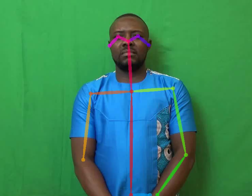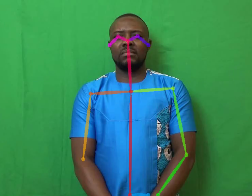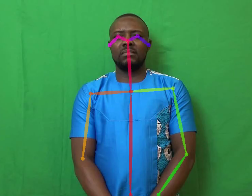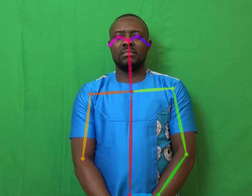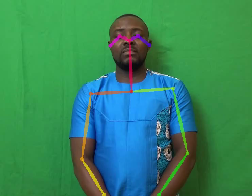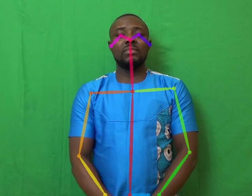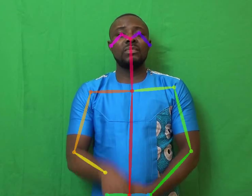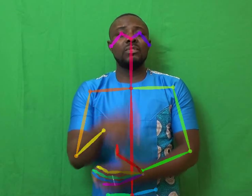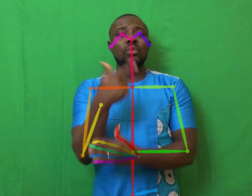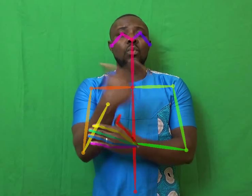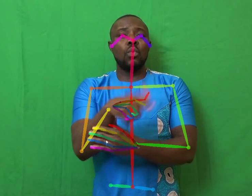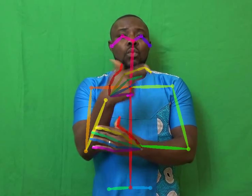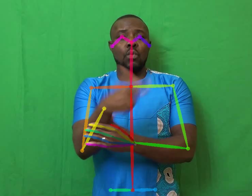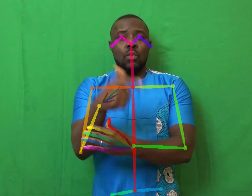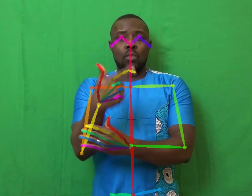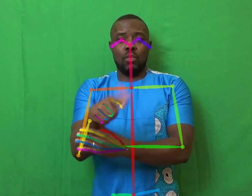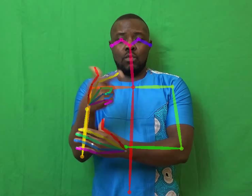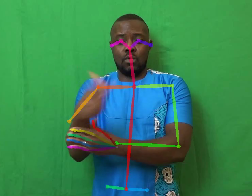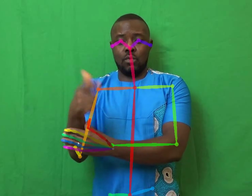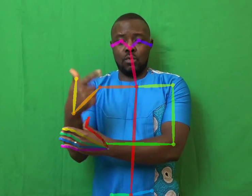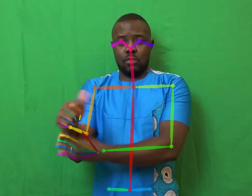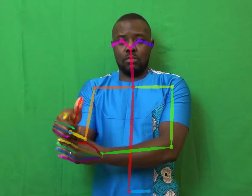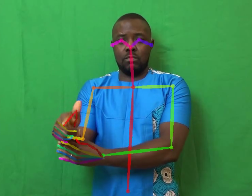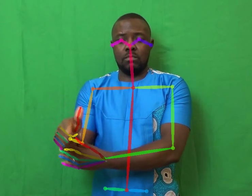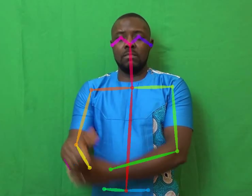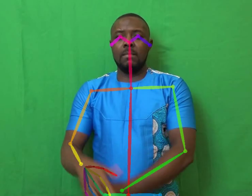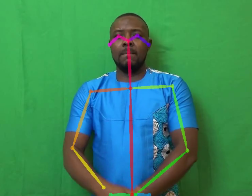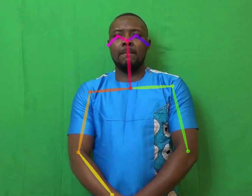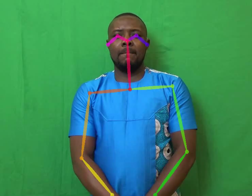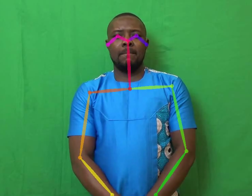kontomire green leaves